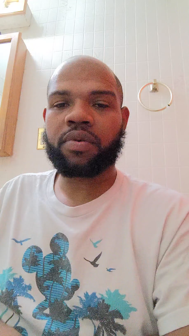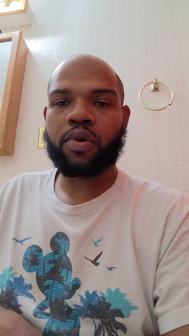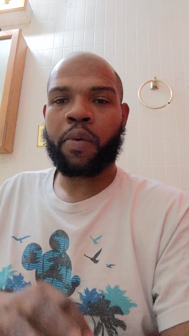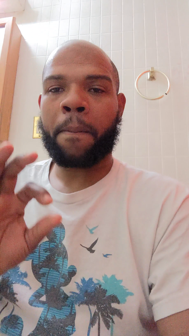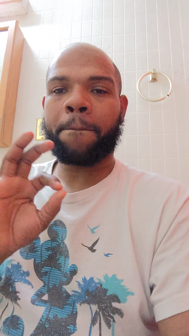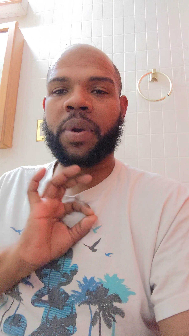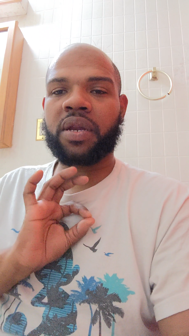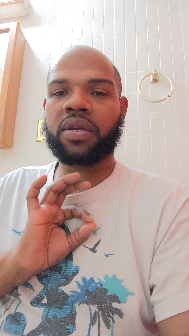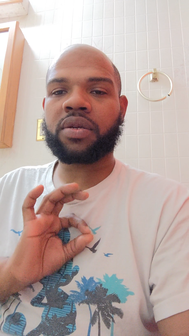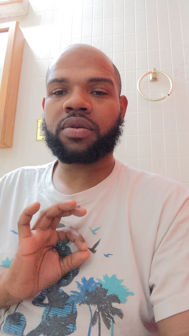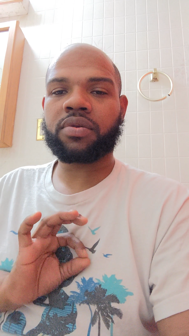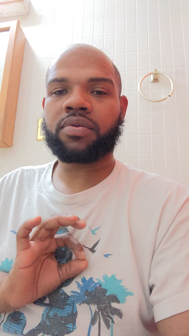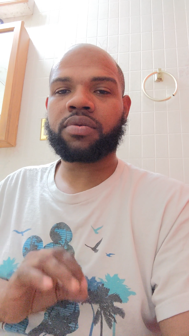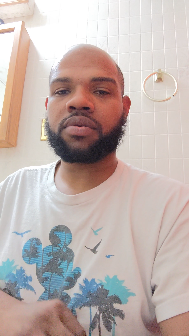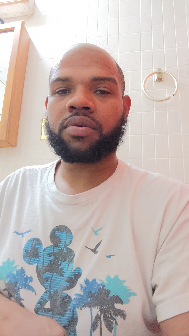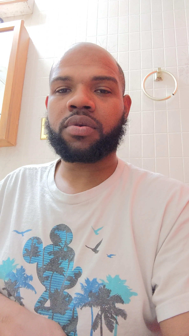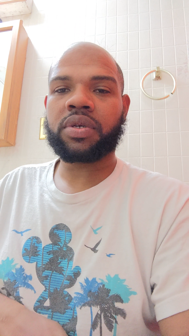button